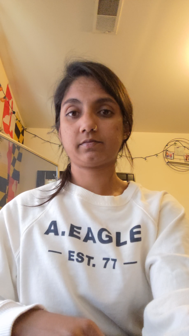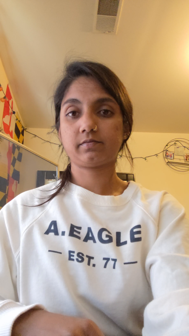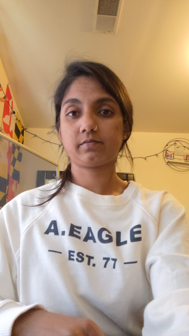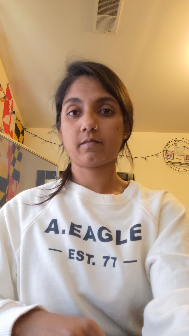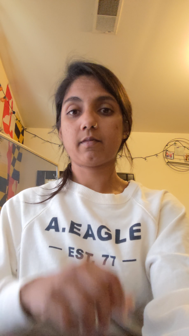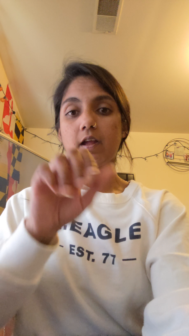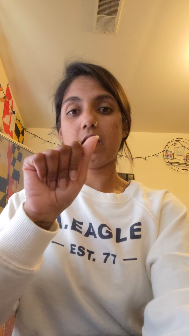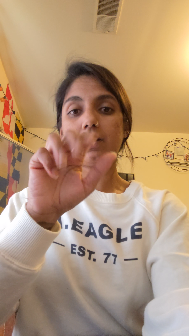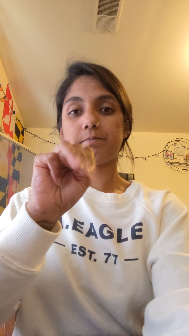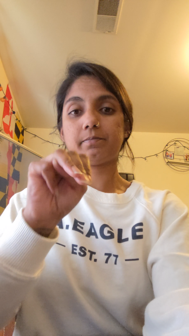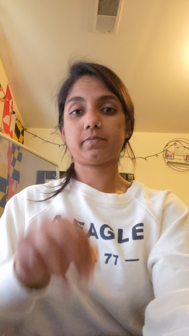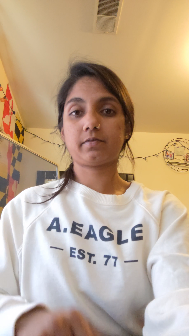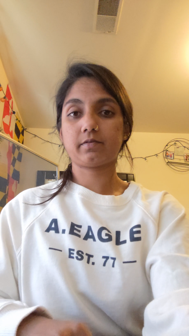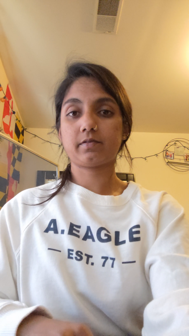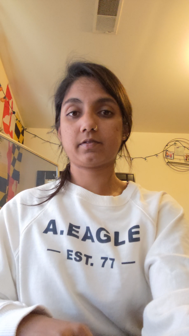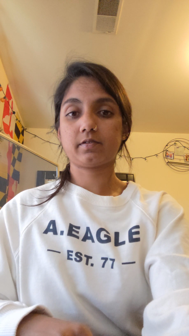am